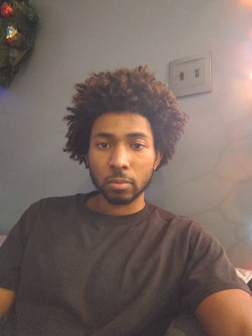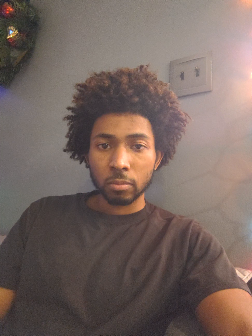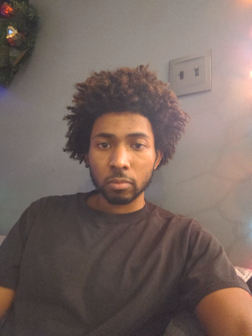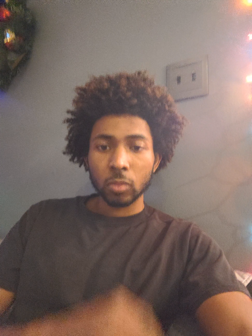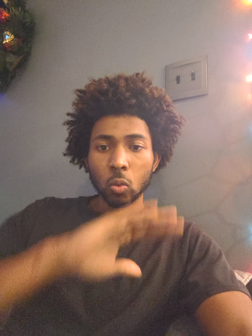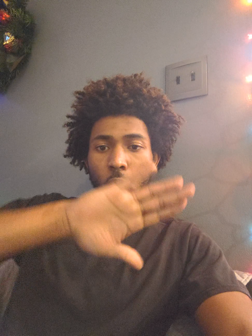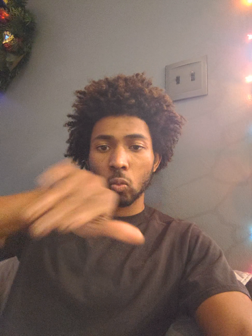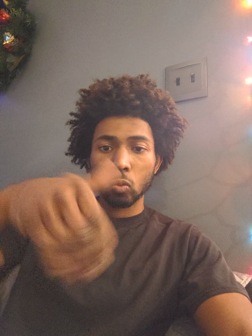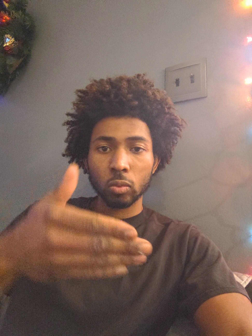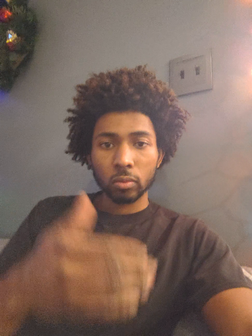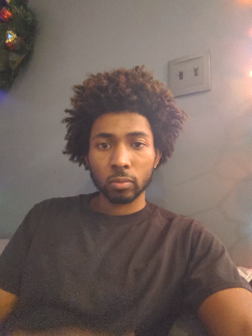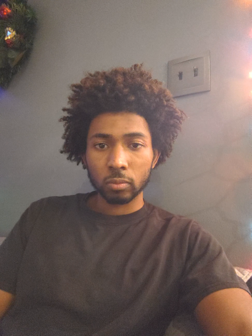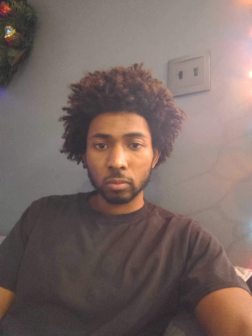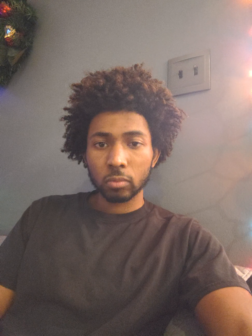all